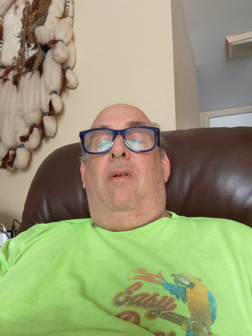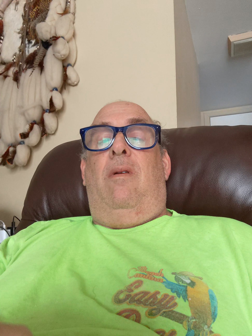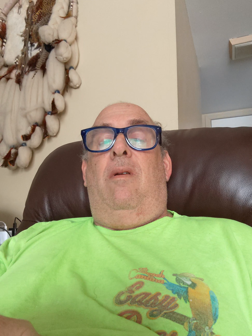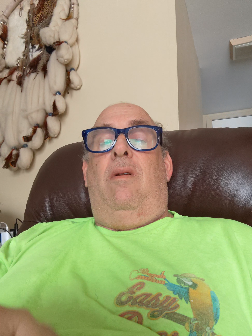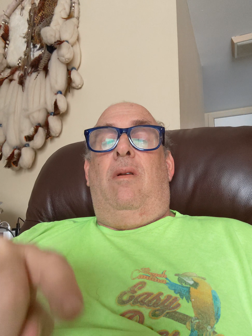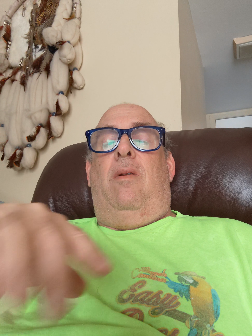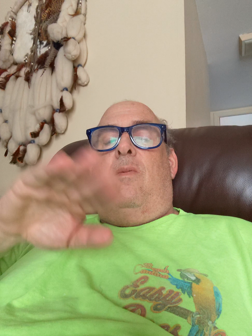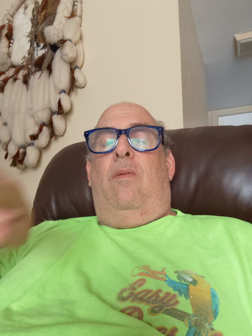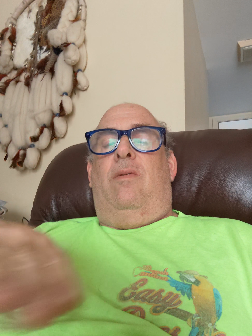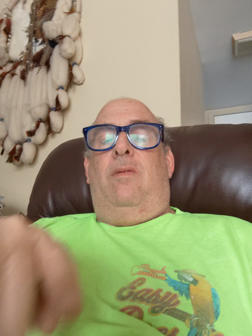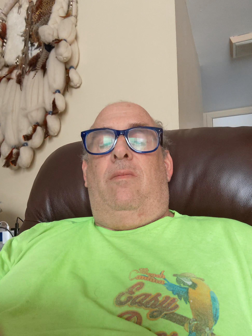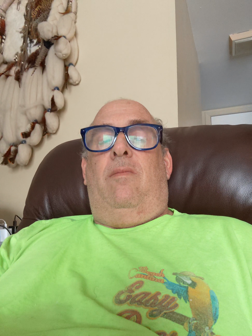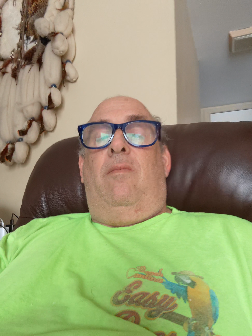pool